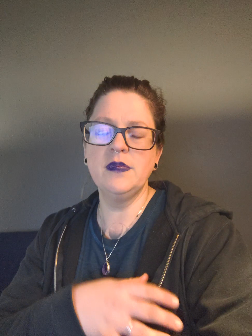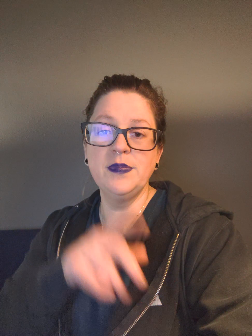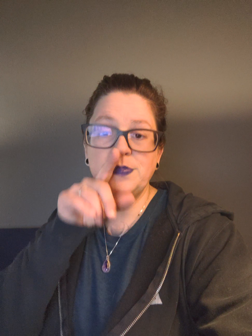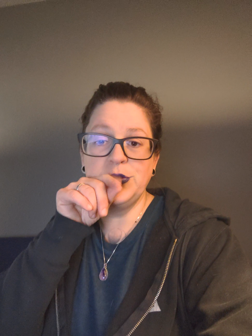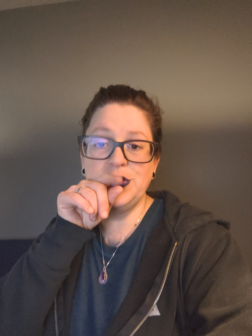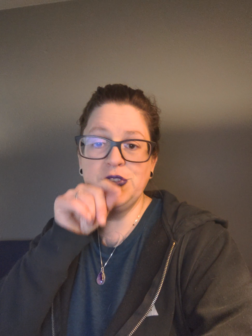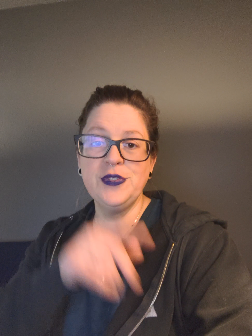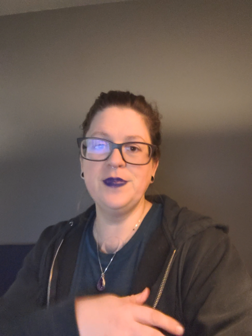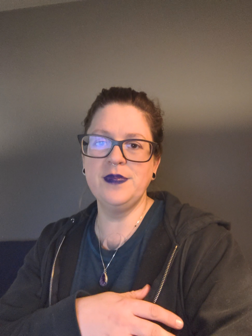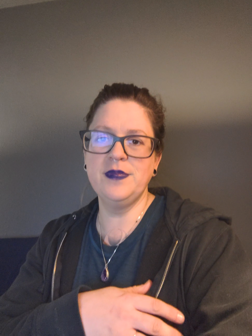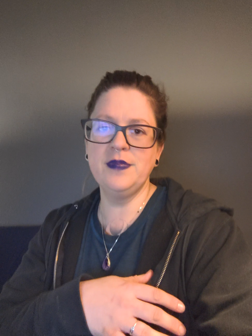bird